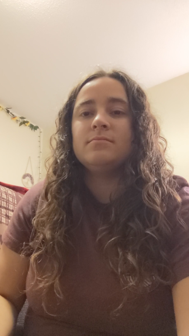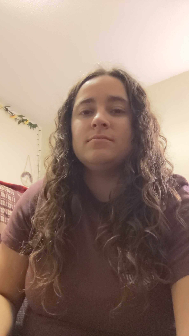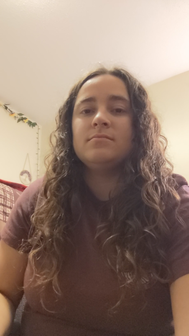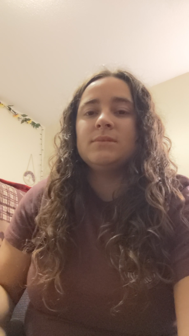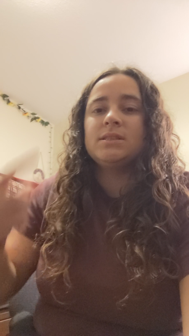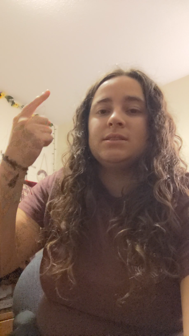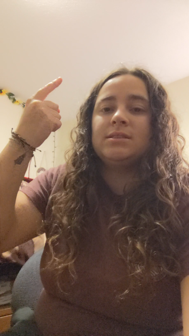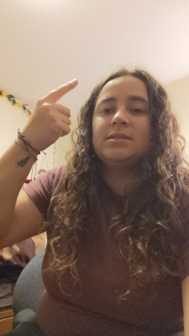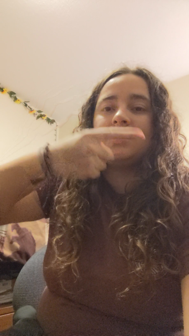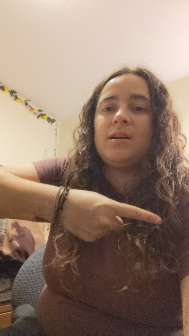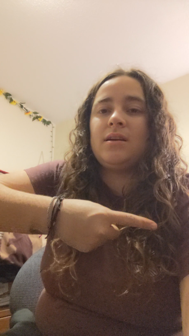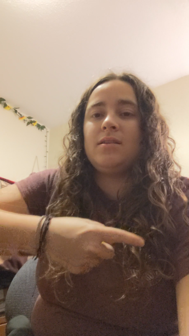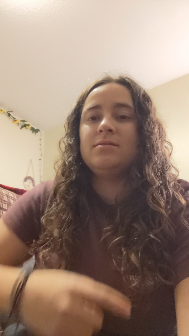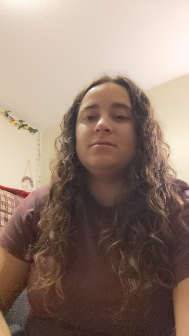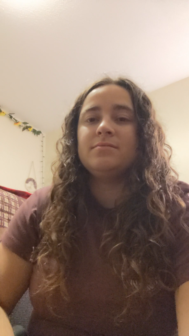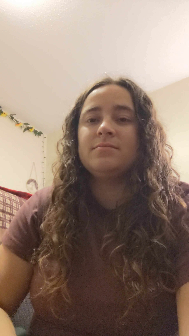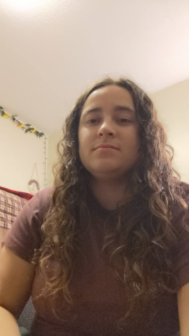day